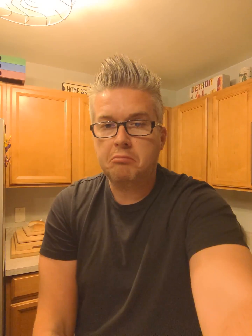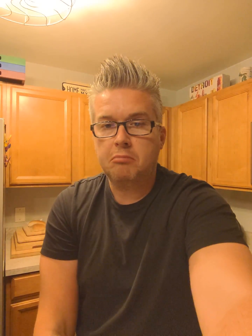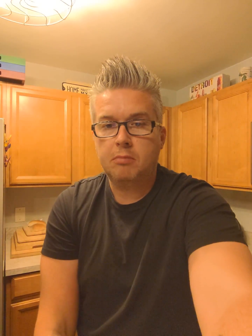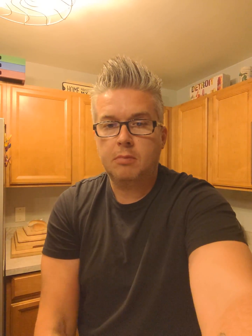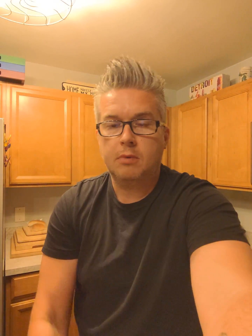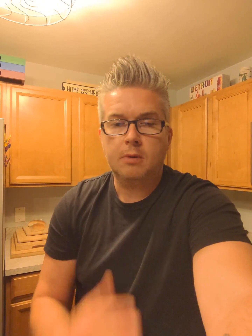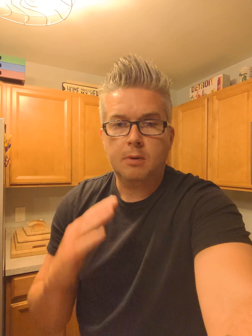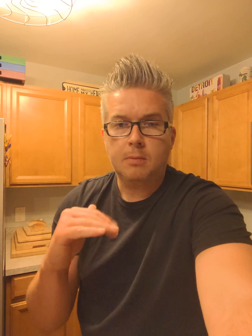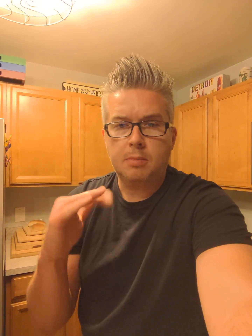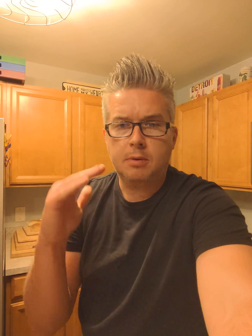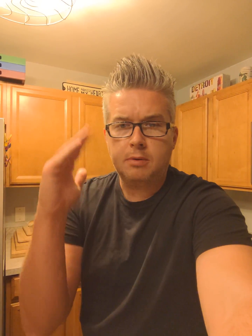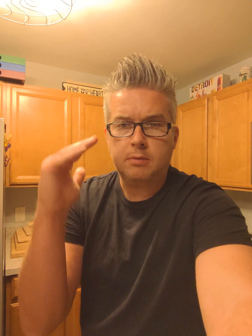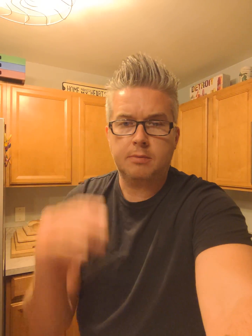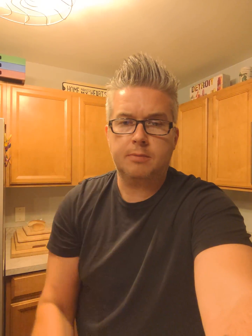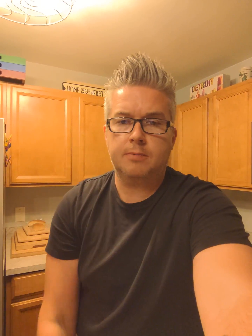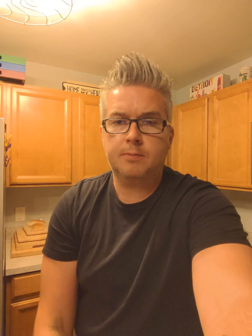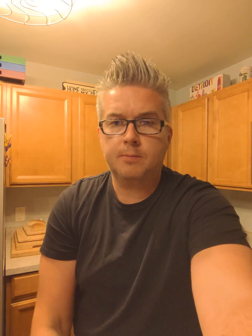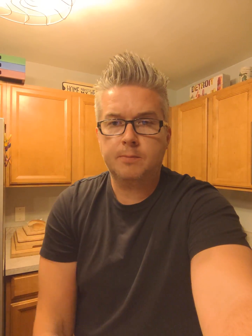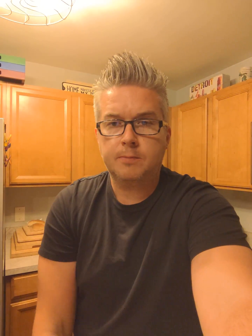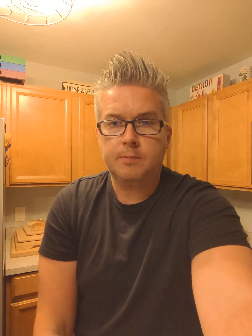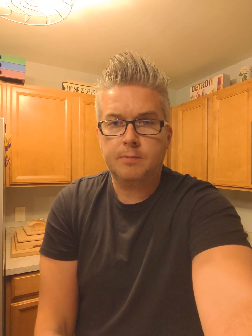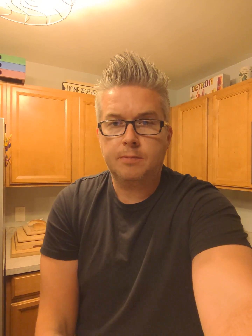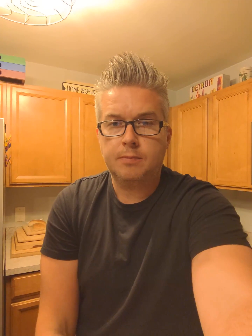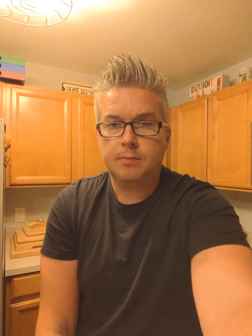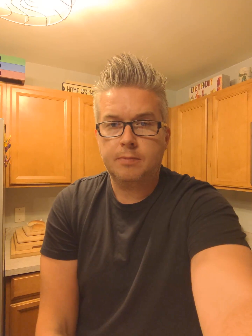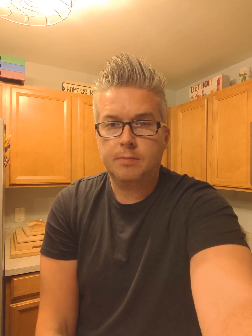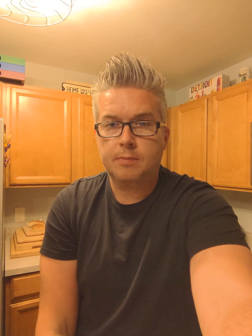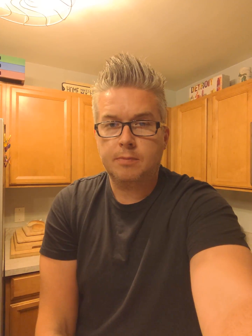build